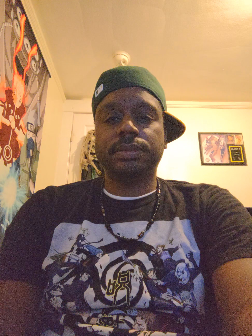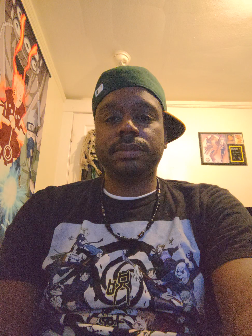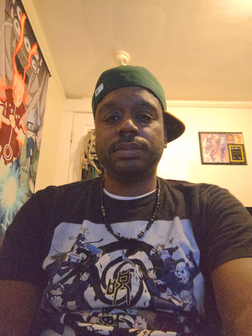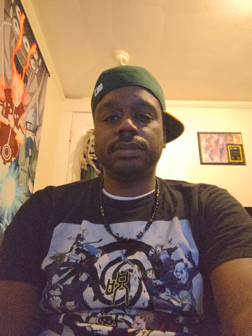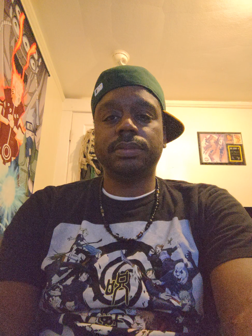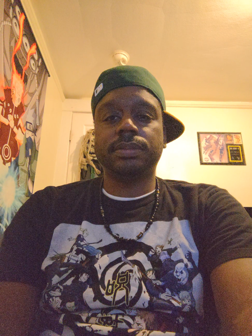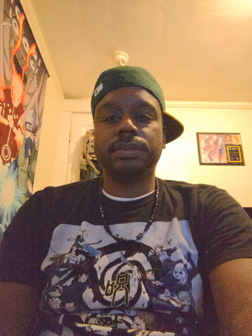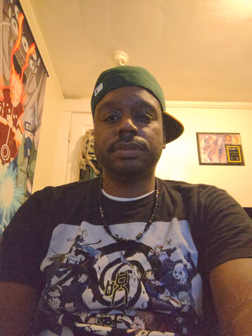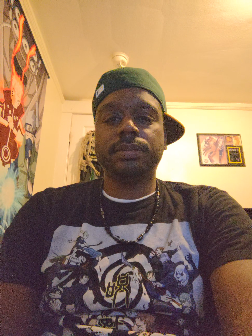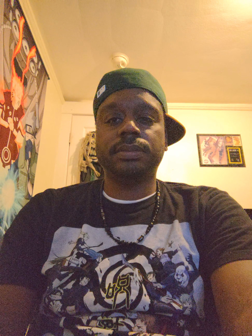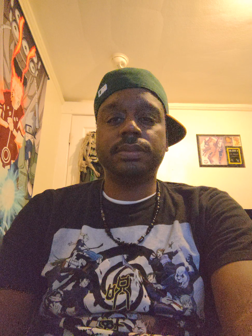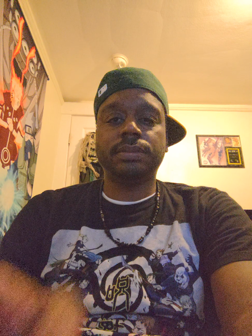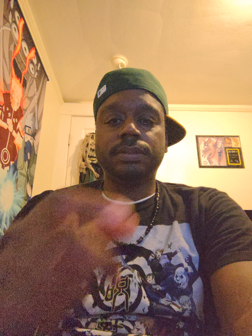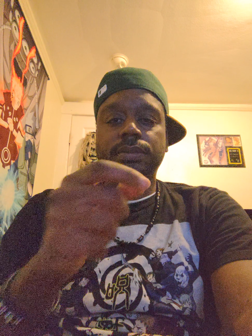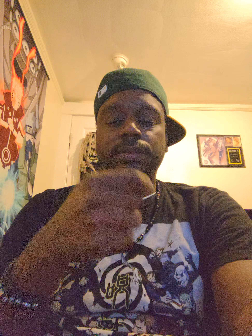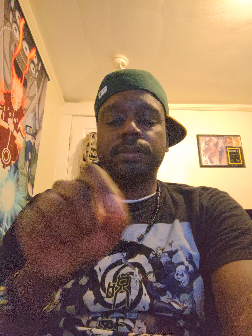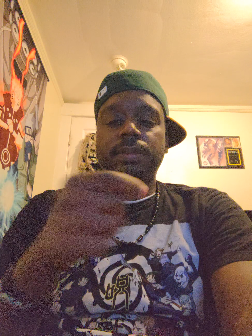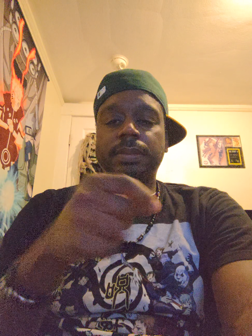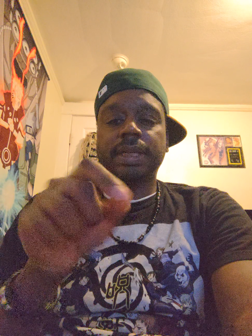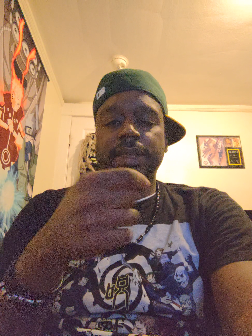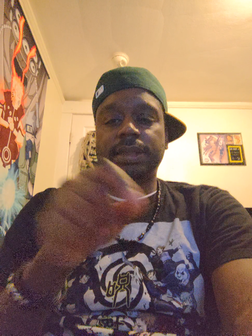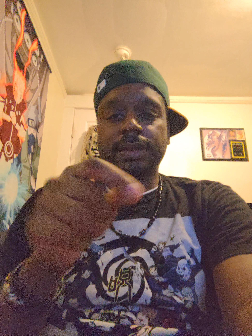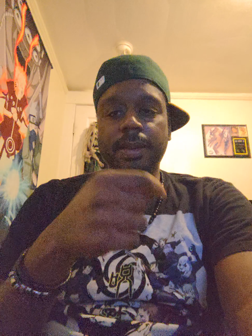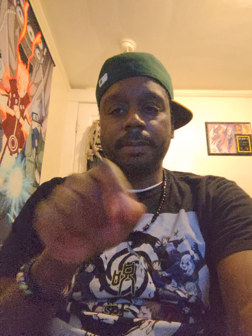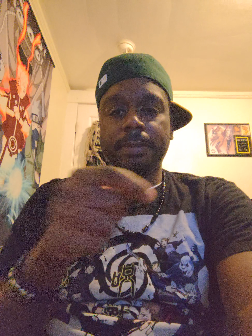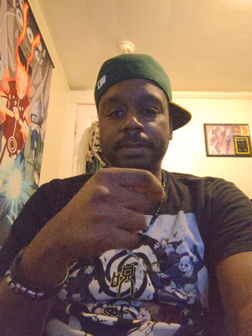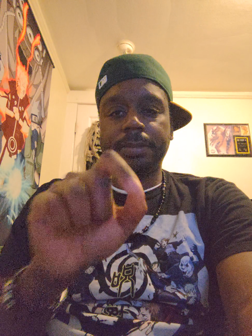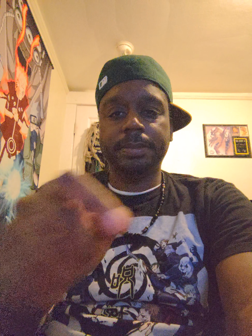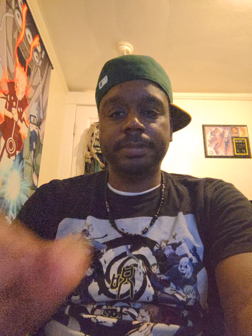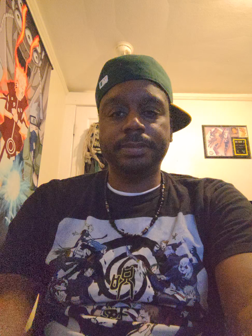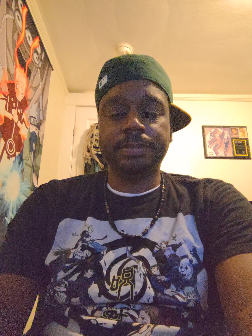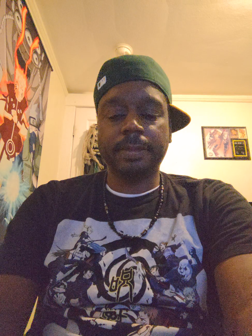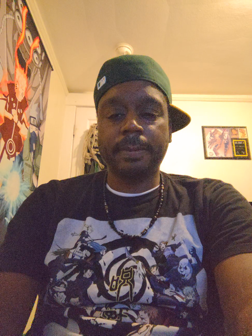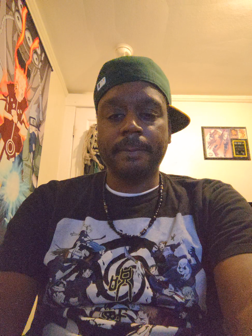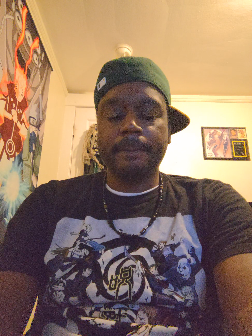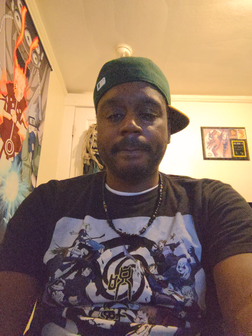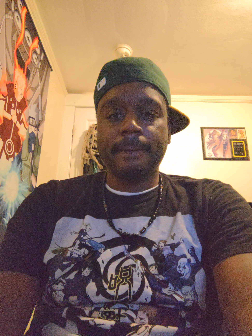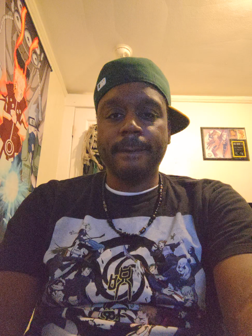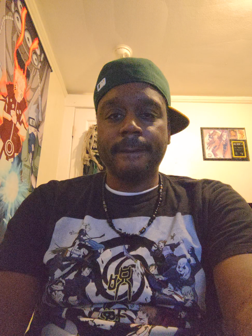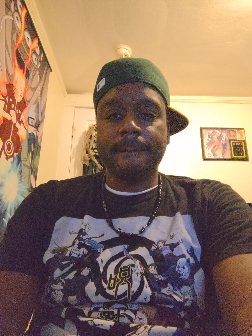pen